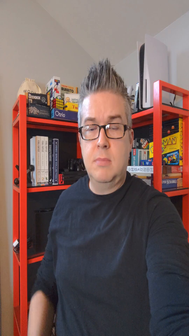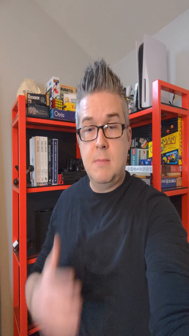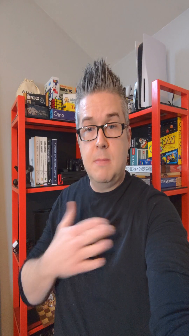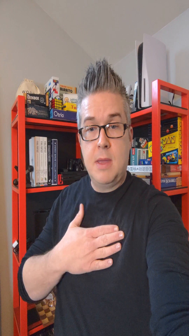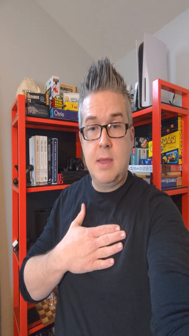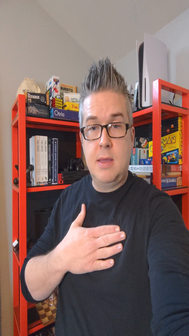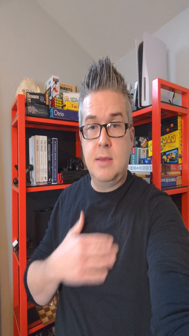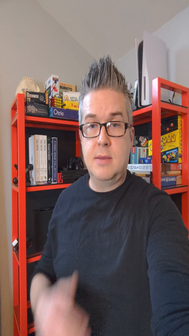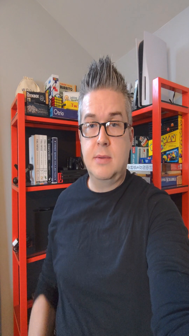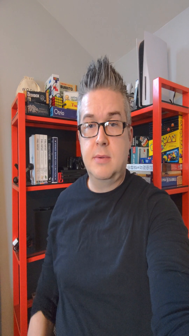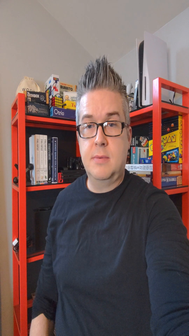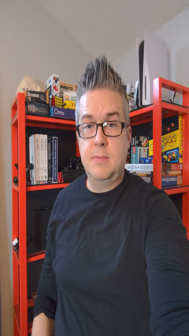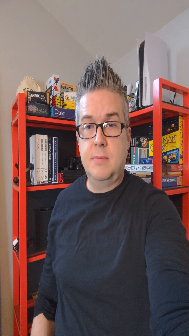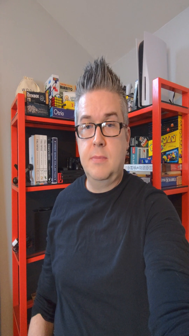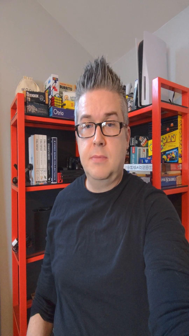my